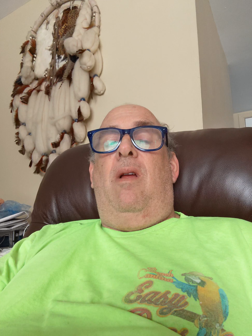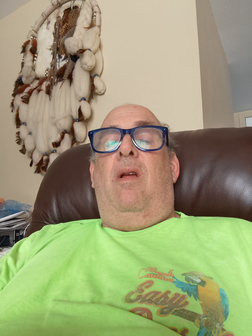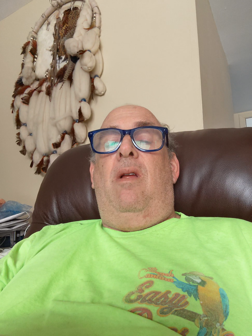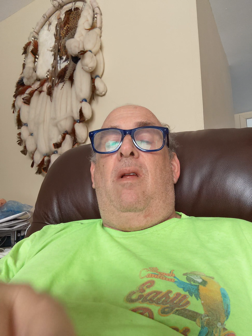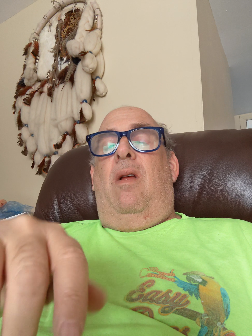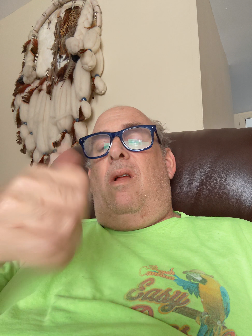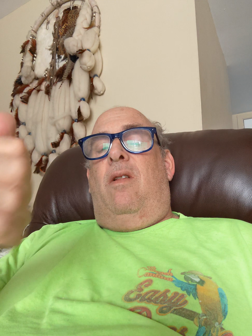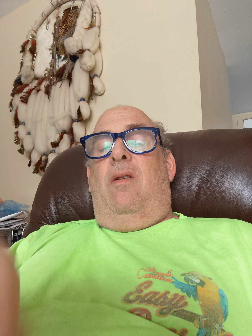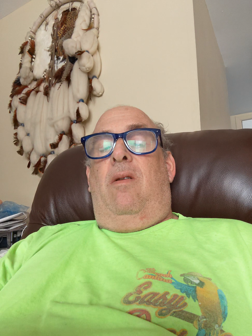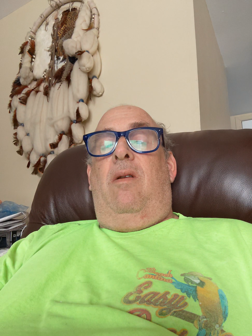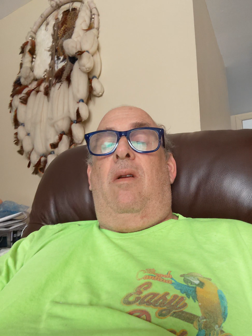another